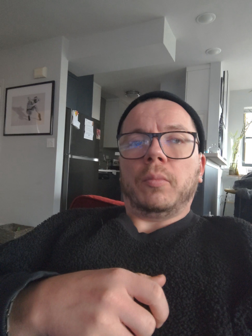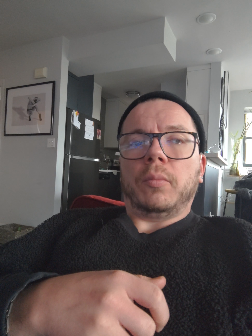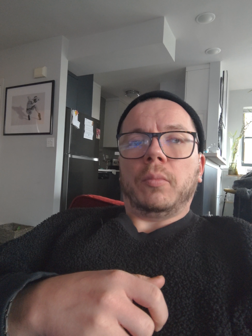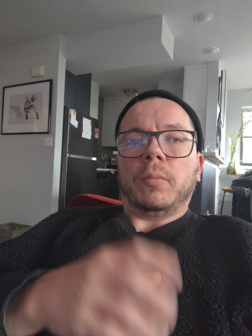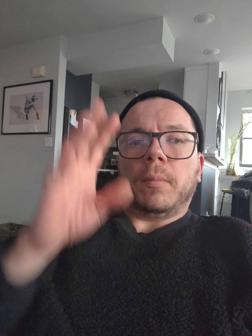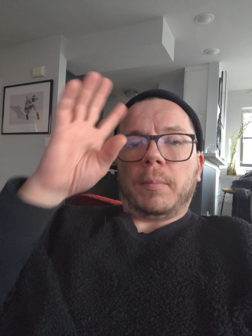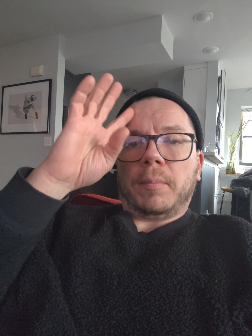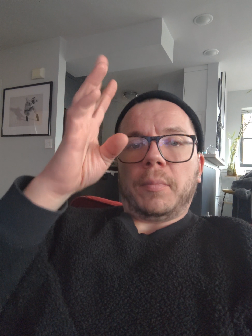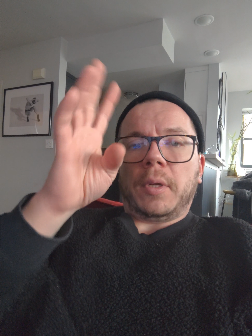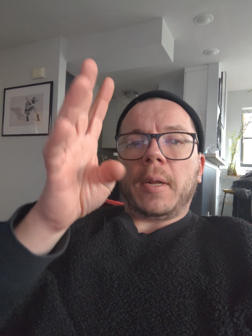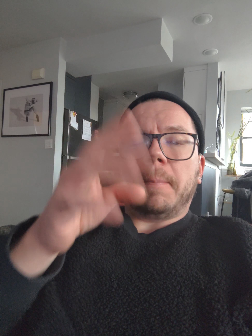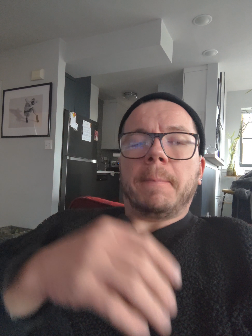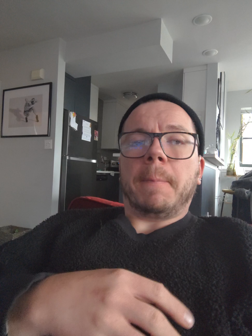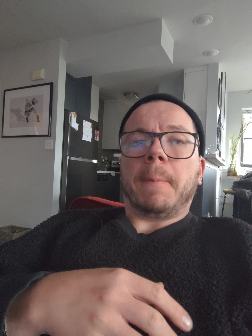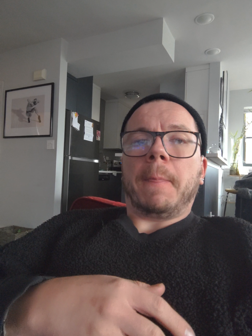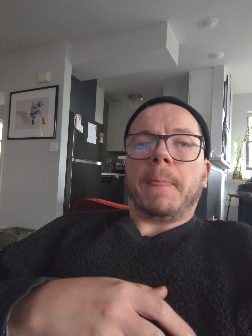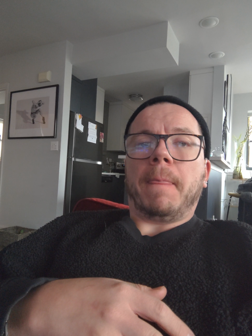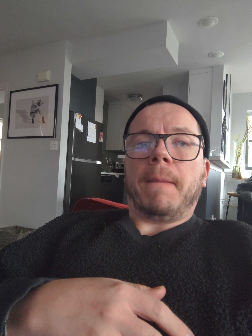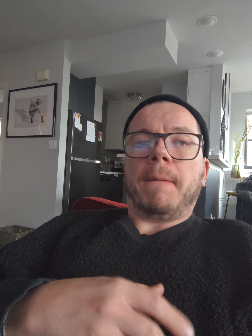pretend